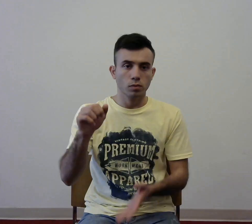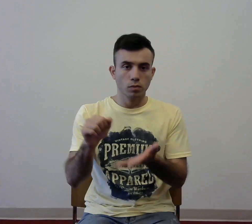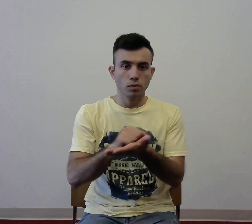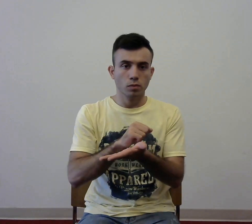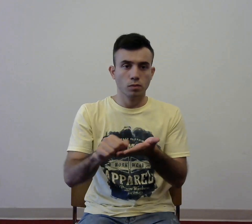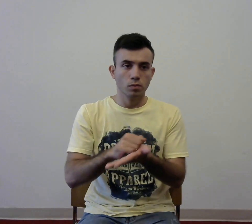sənəd